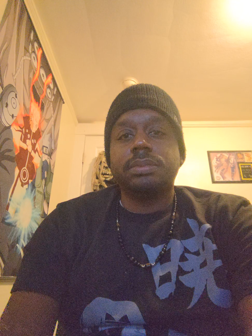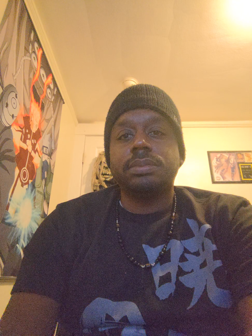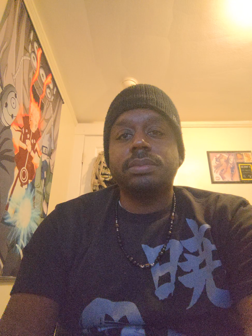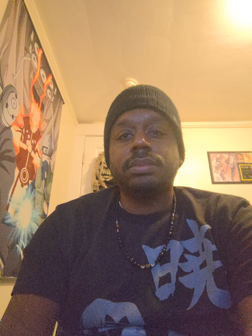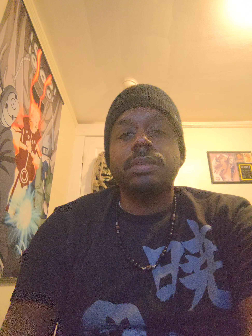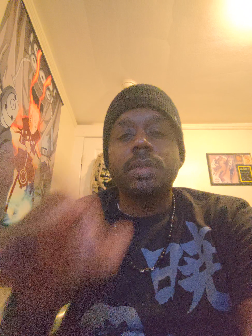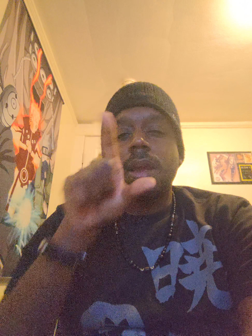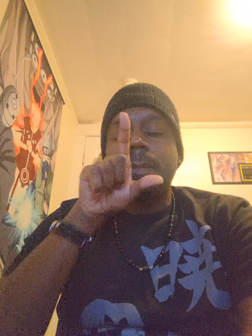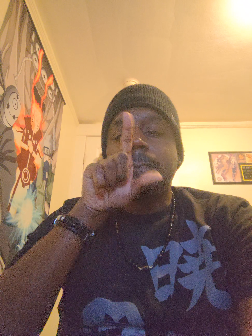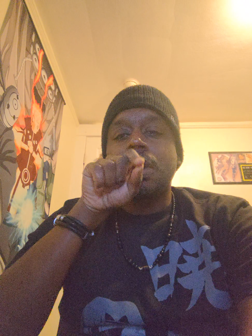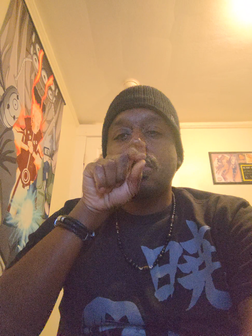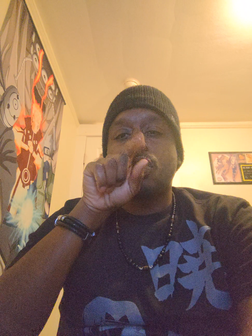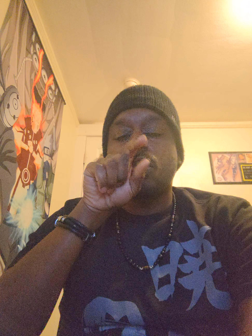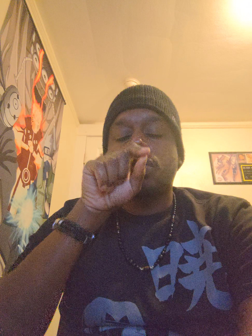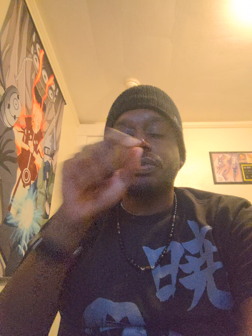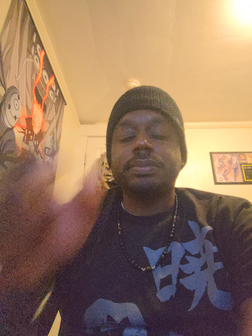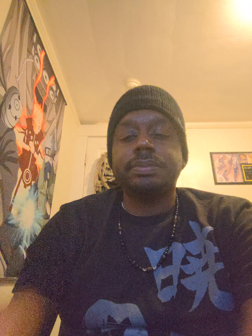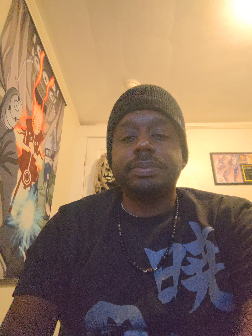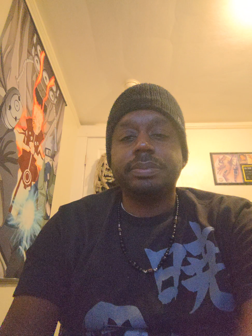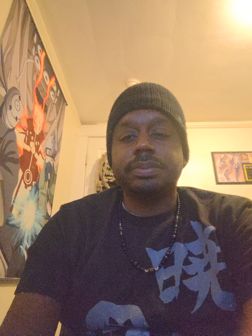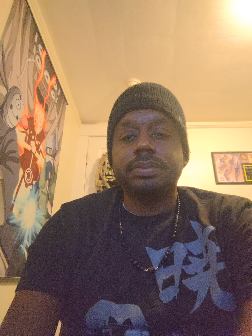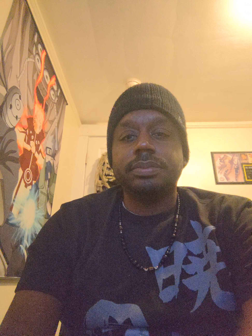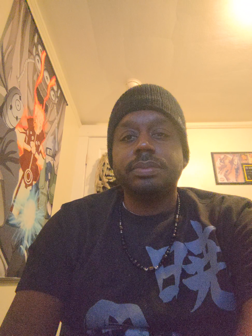bird